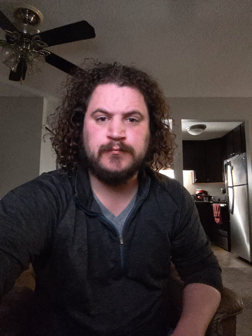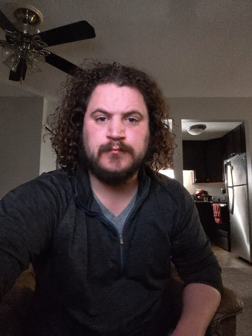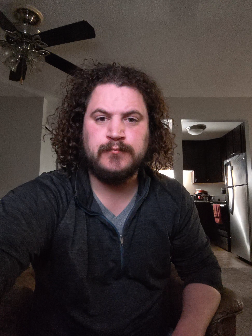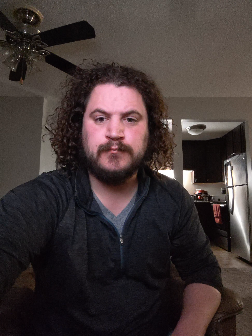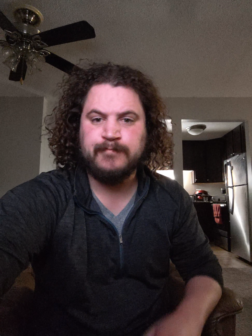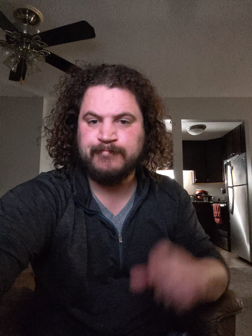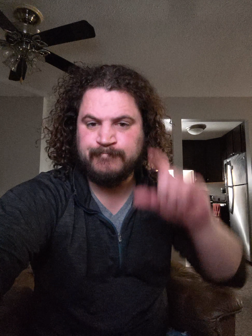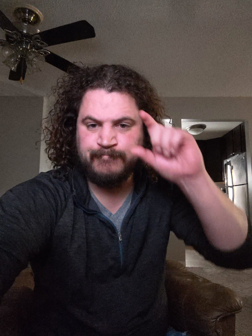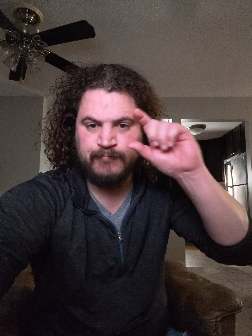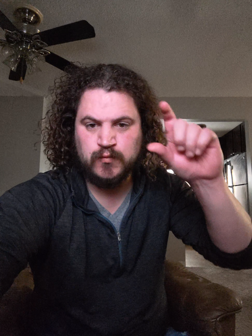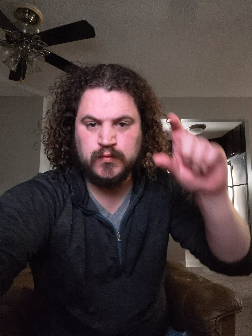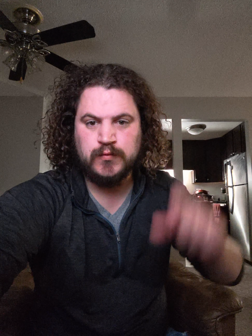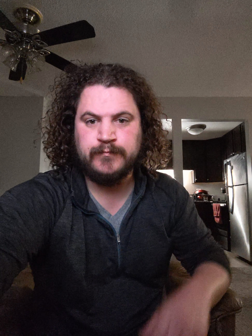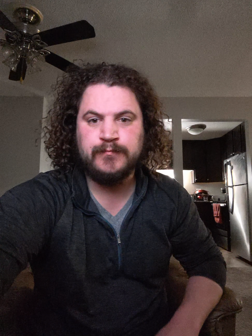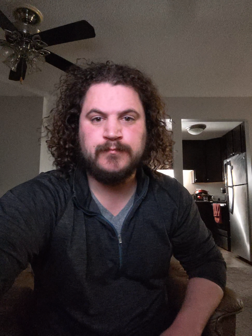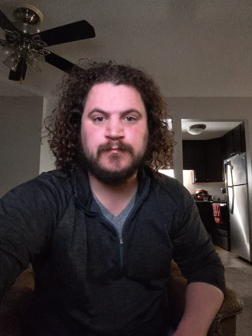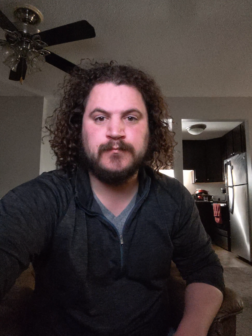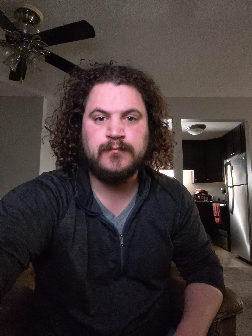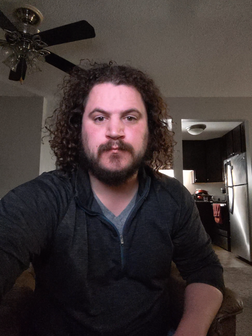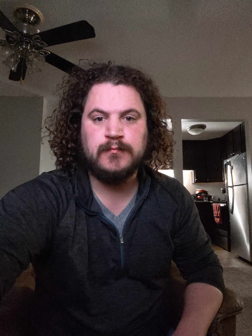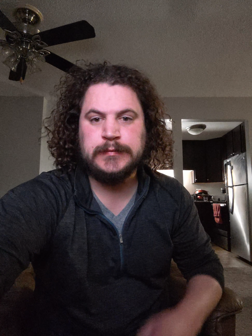moon